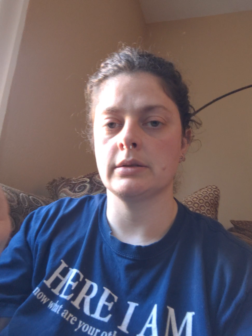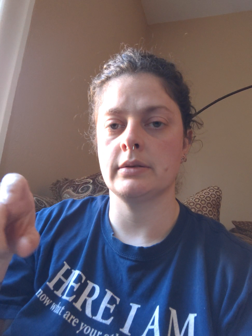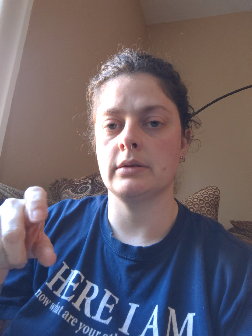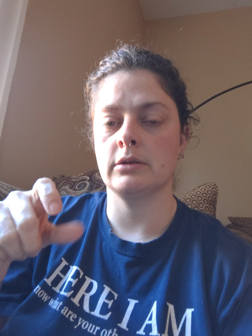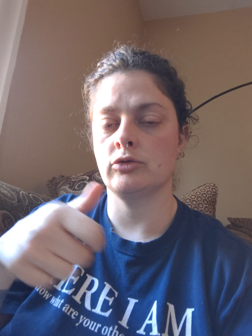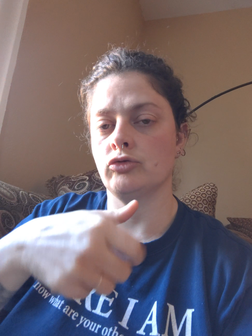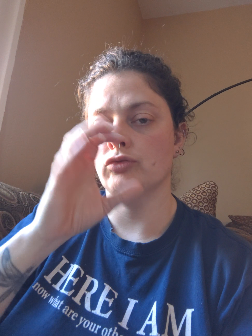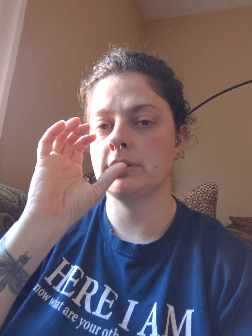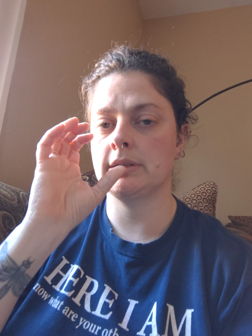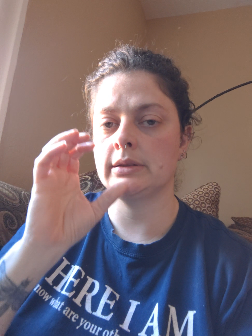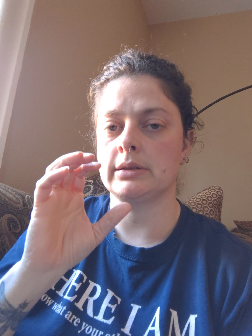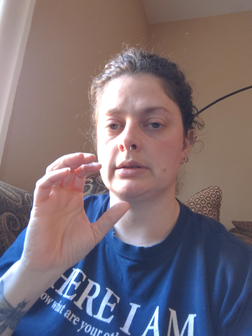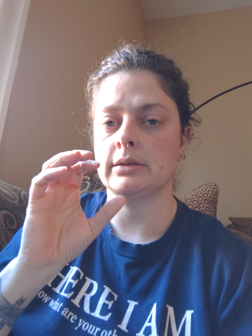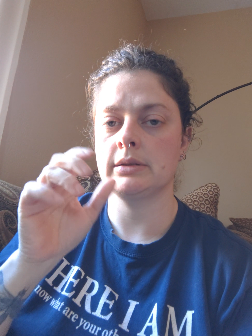drink